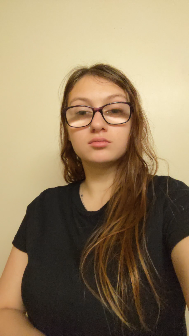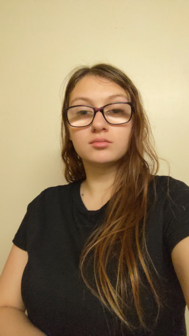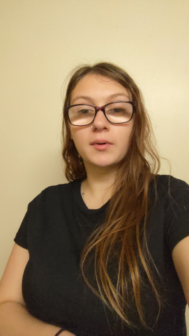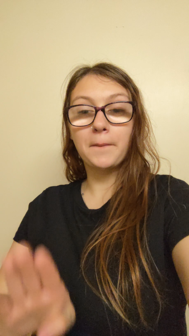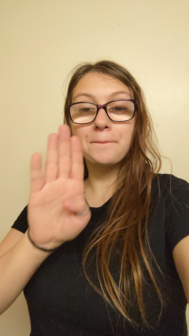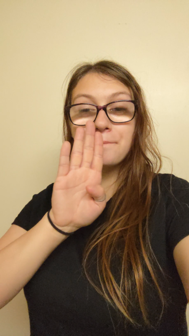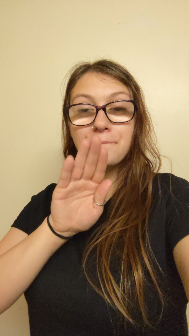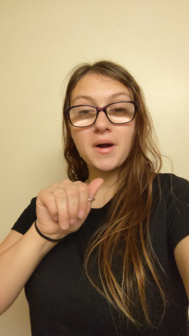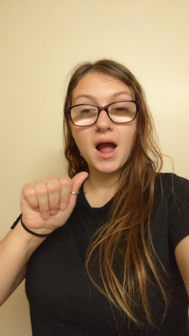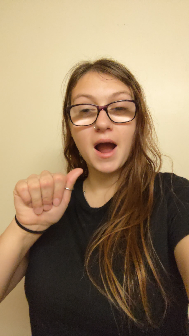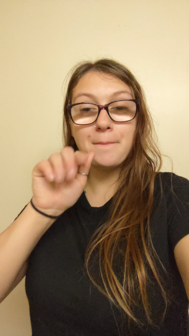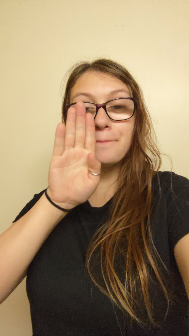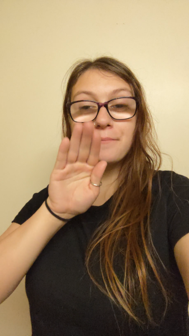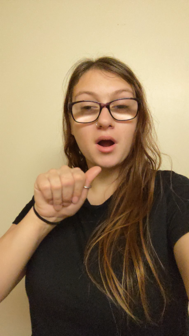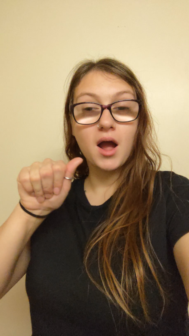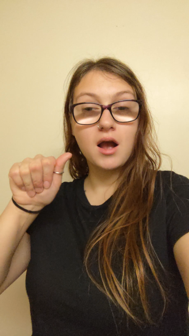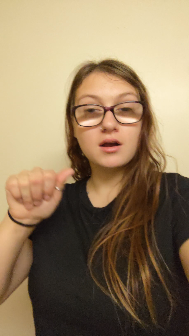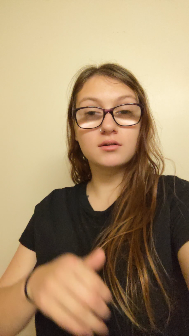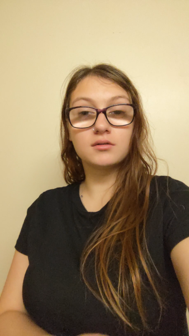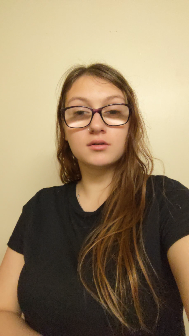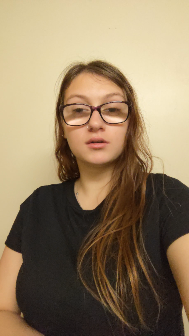baa baa